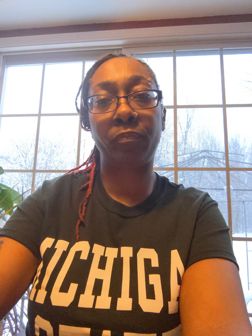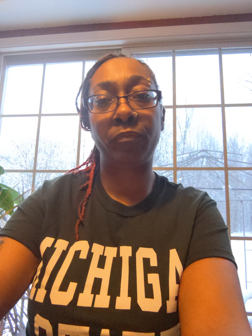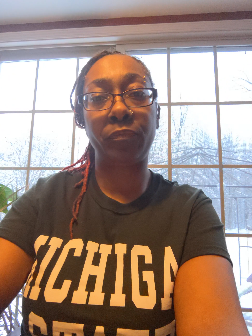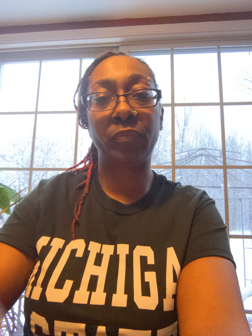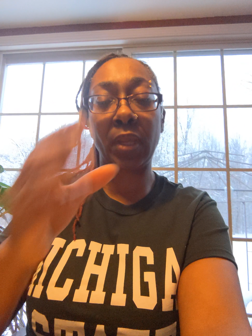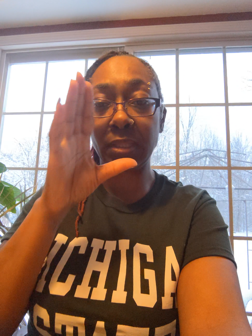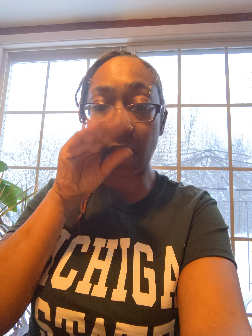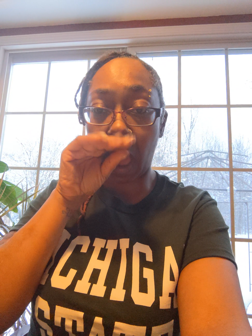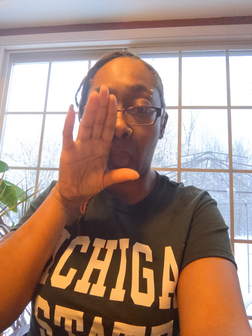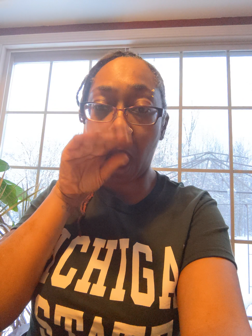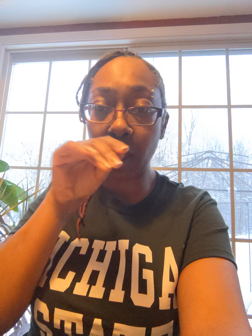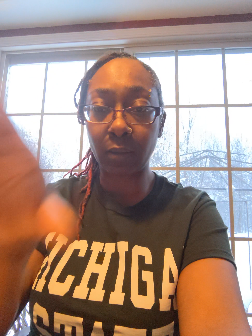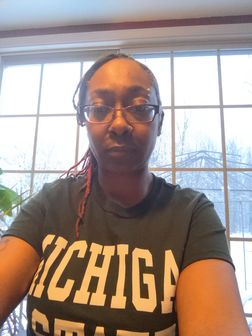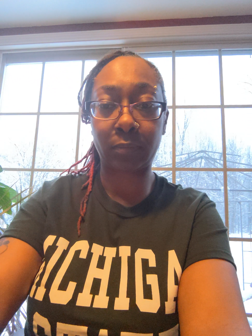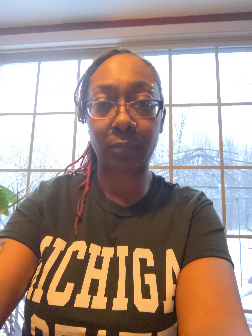duck